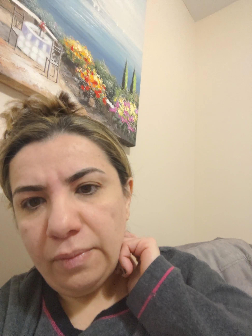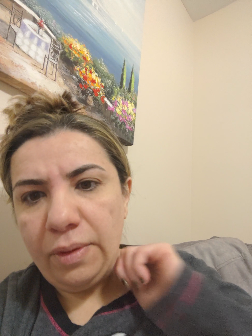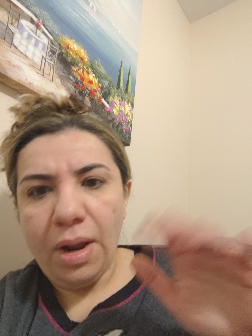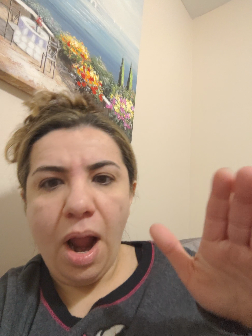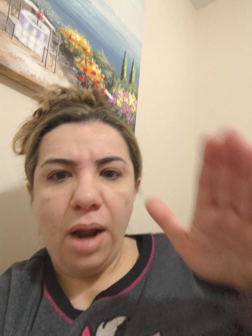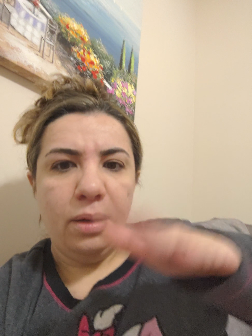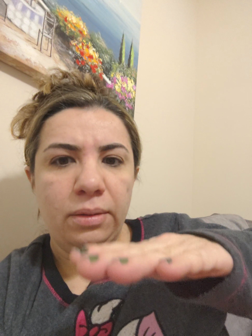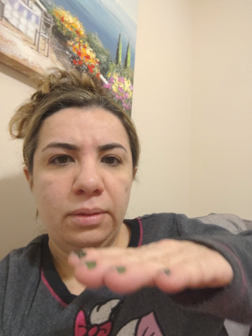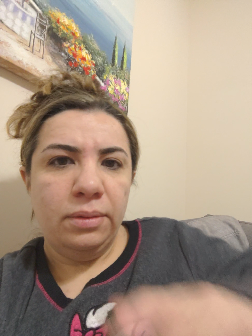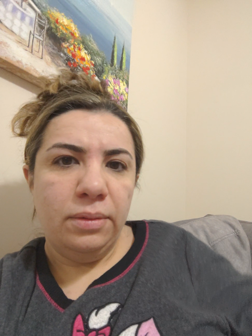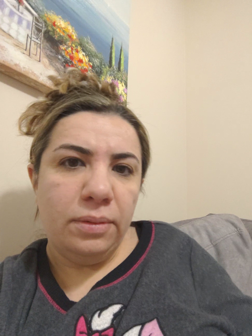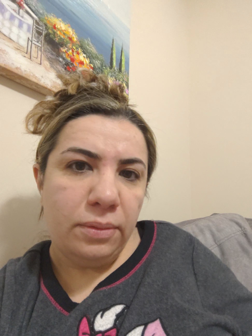on